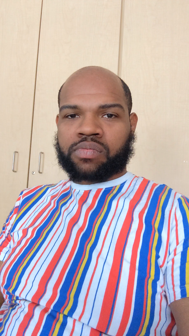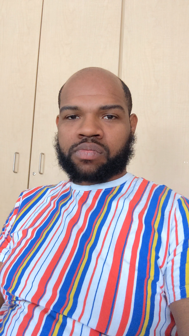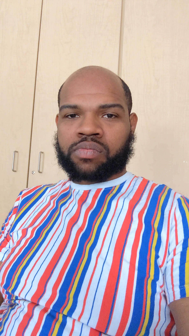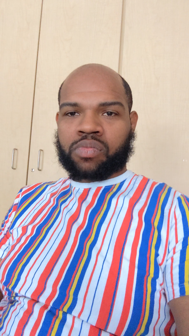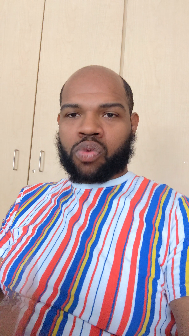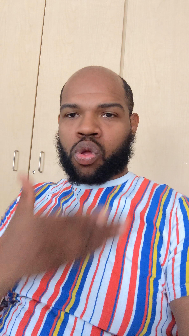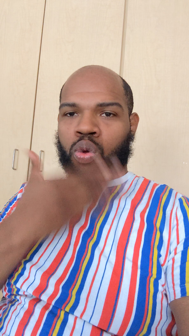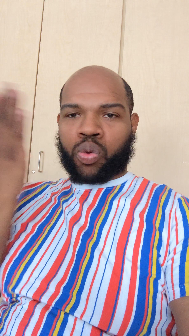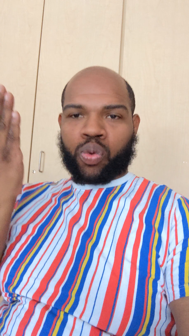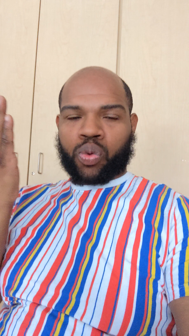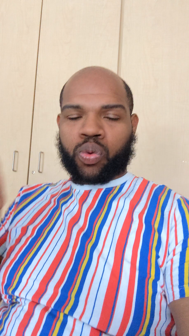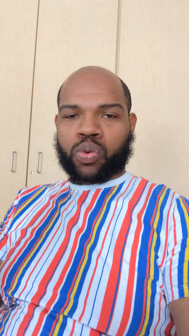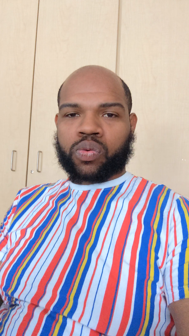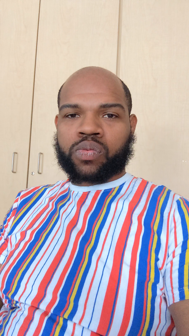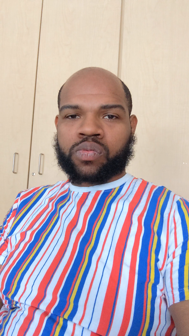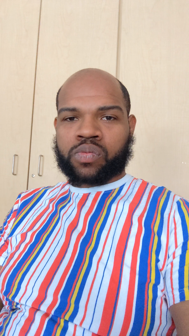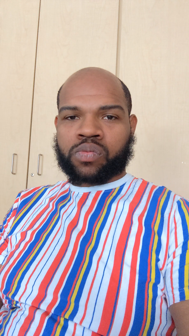all gone